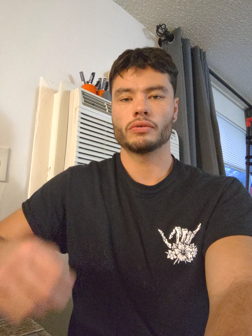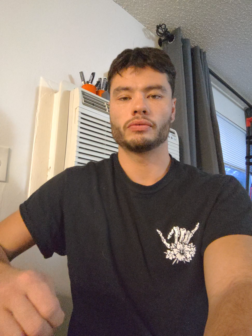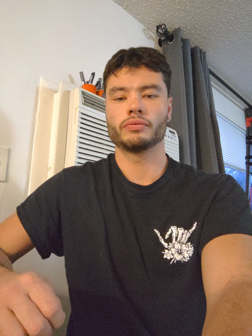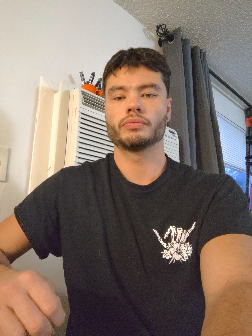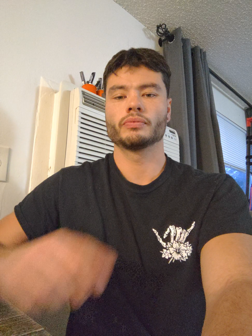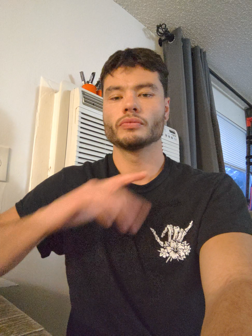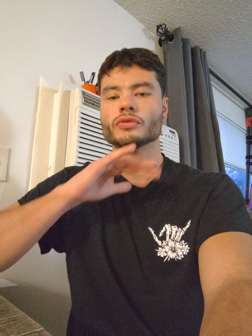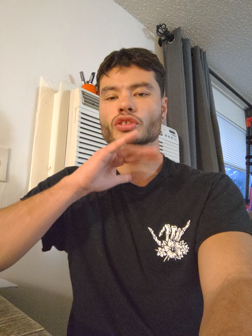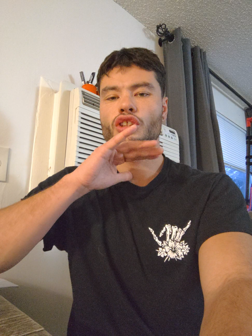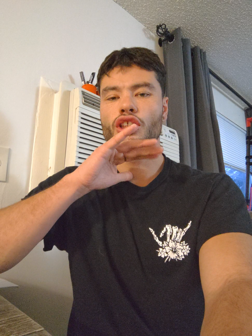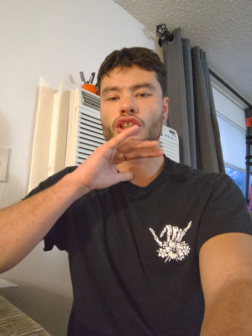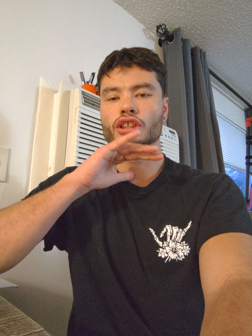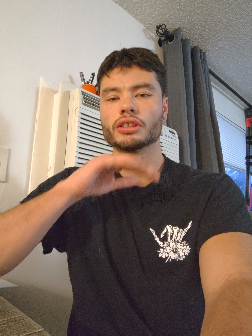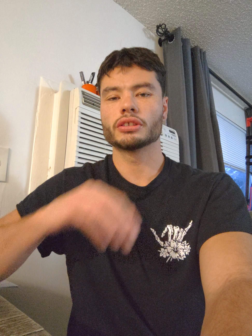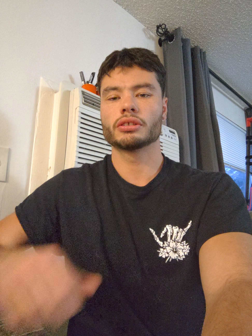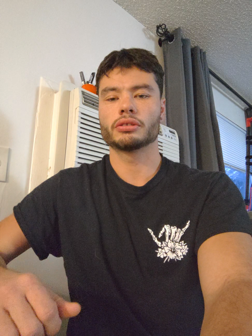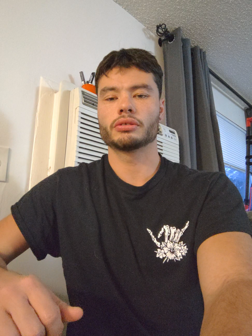dirty